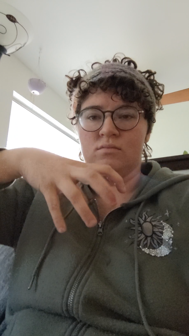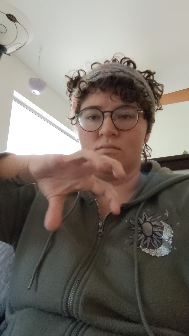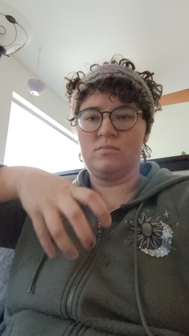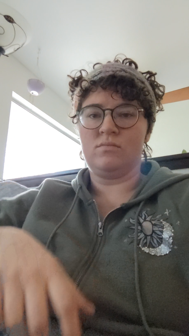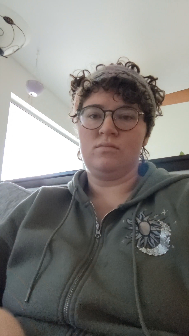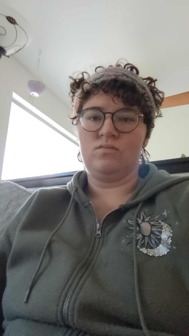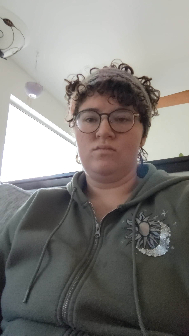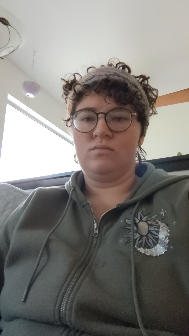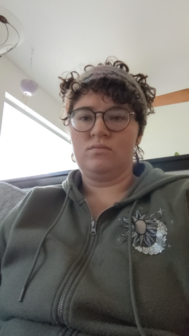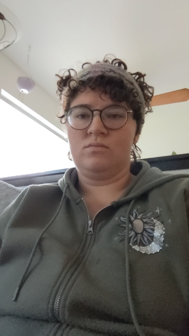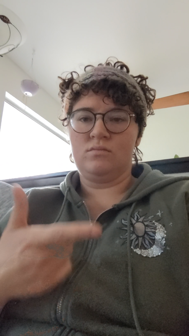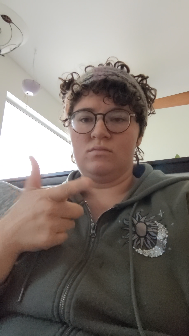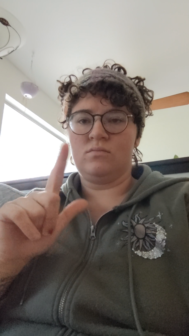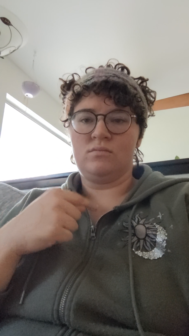let me